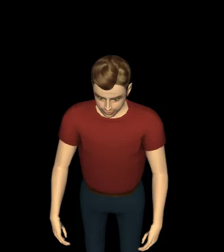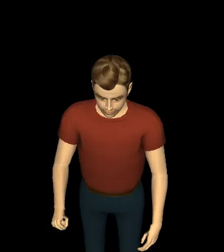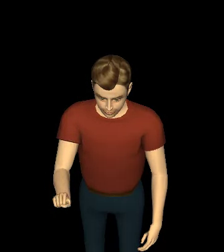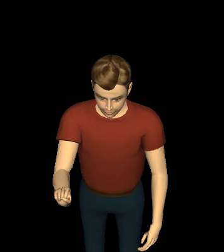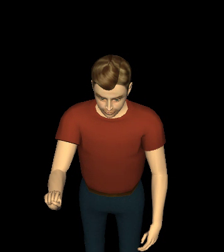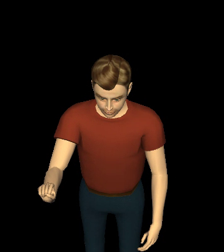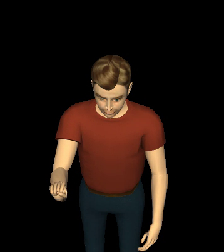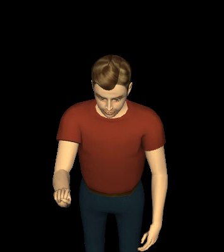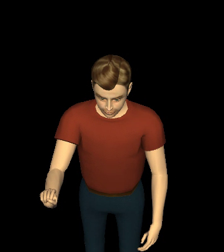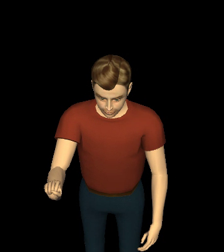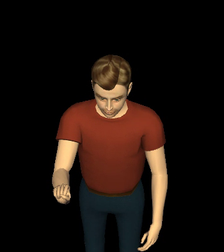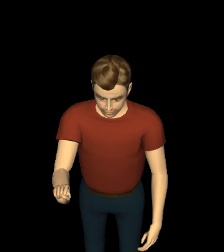السبت